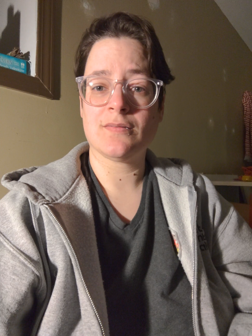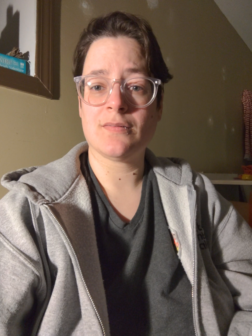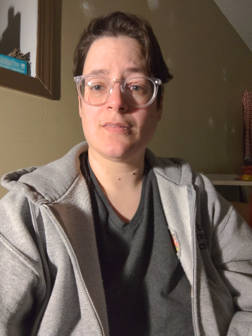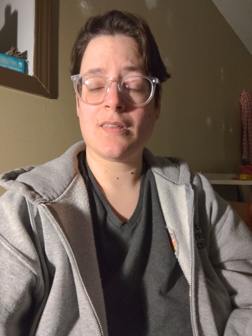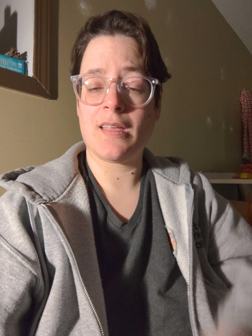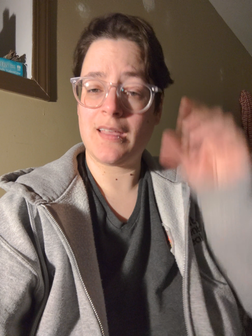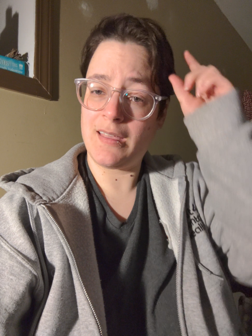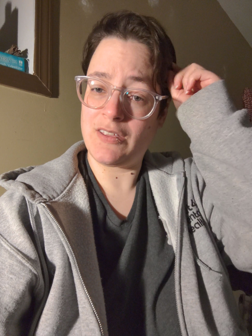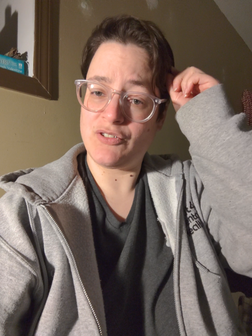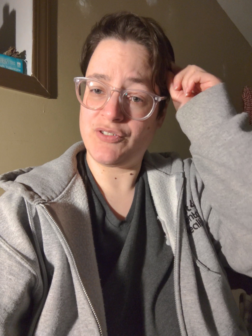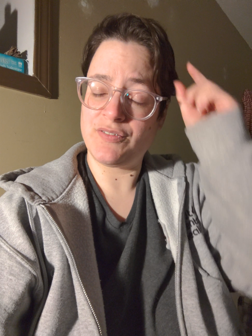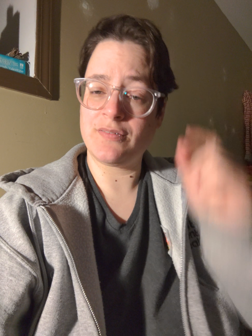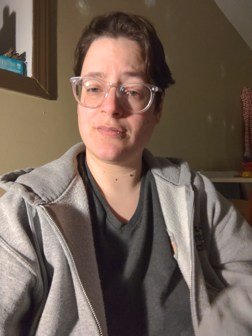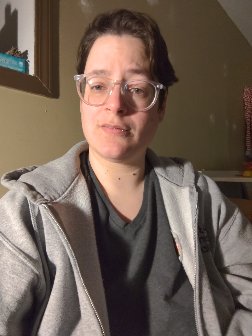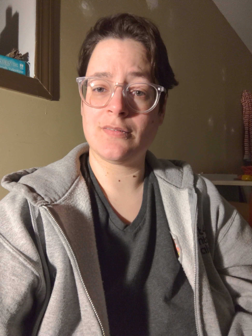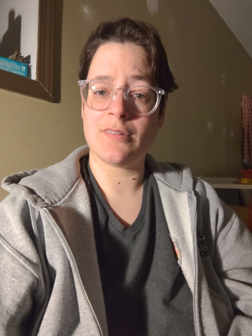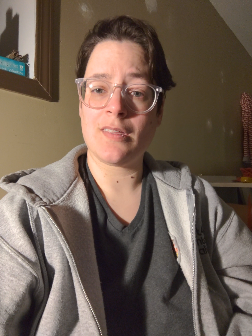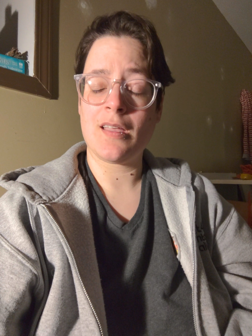hair